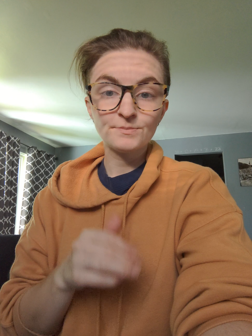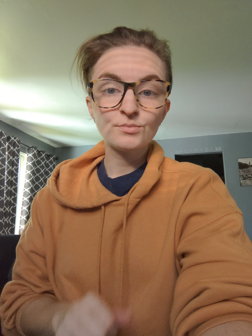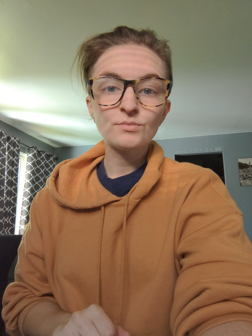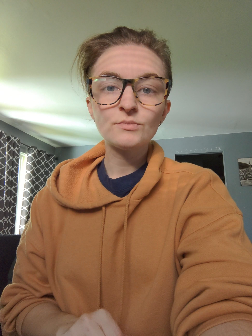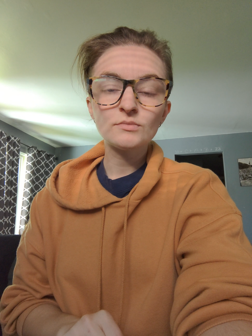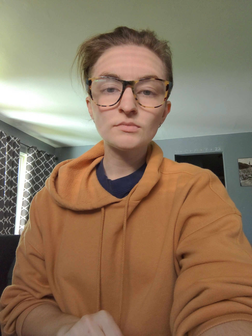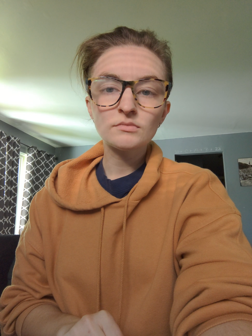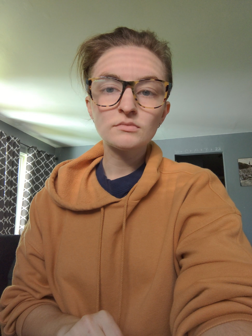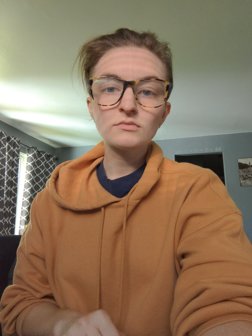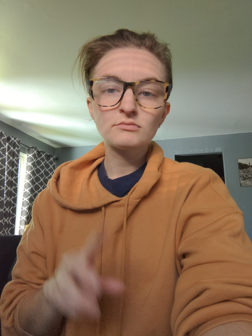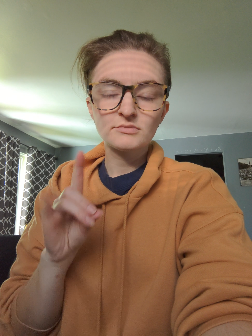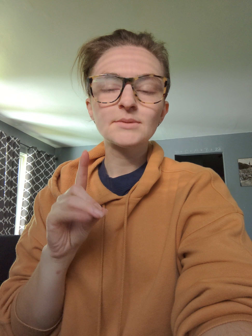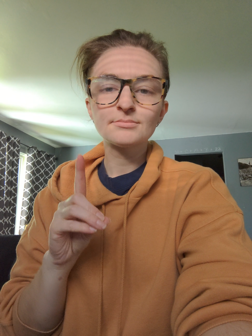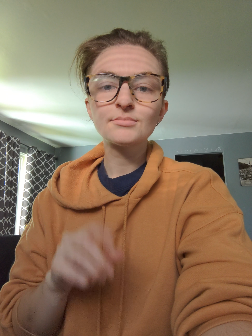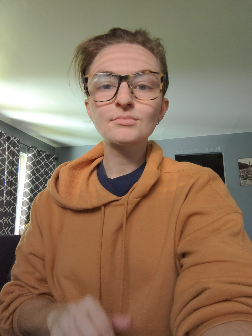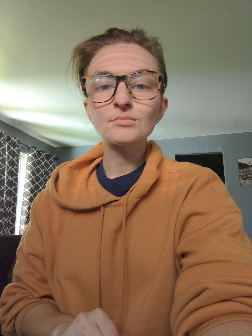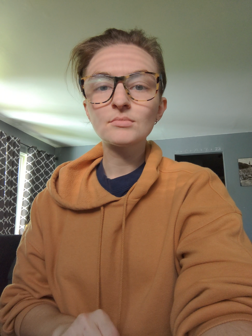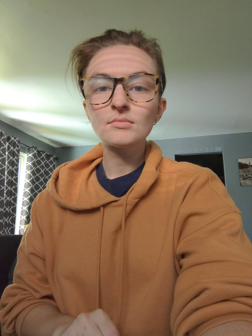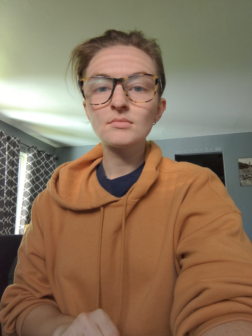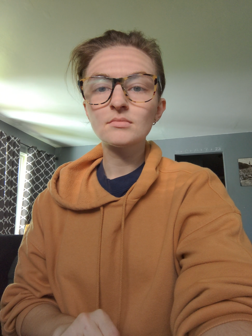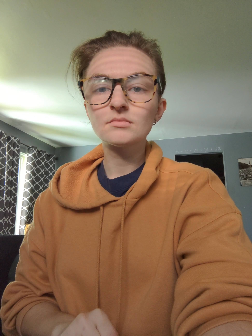did